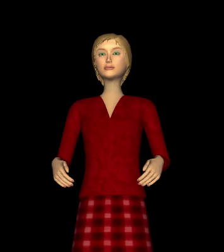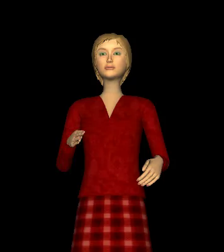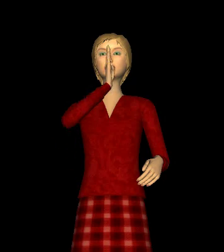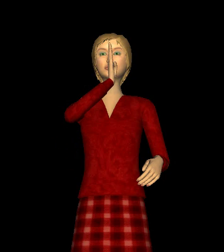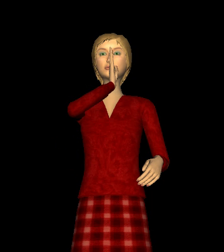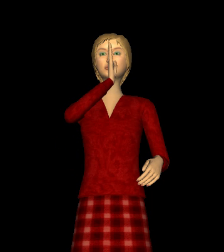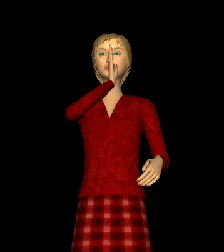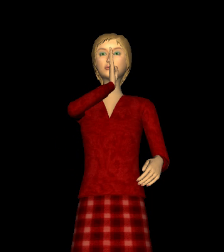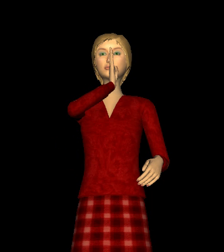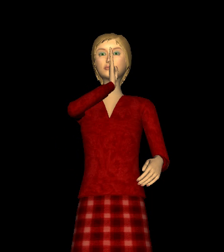الظهيرة